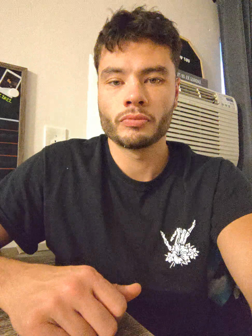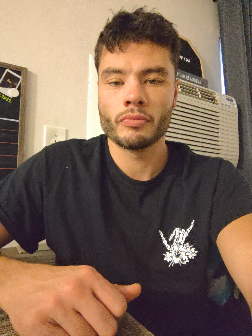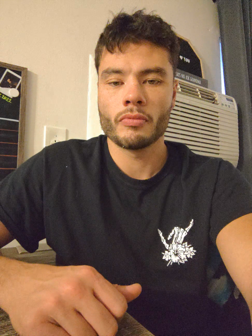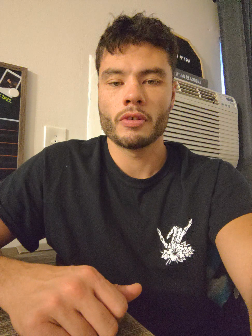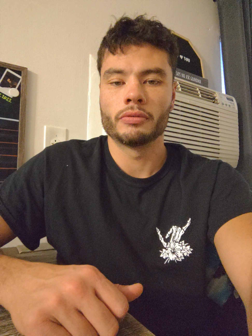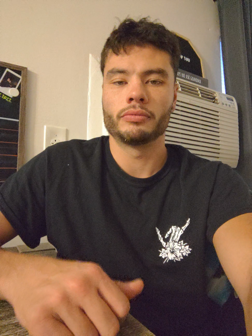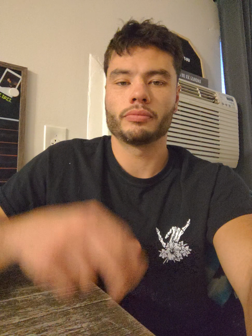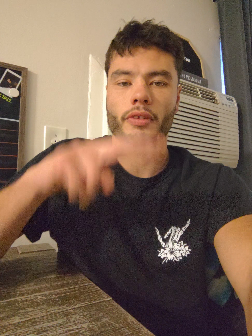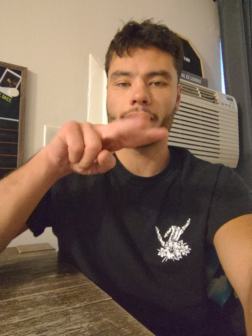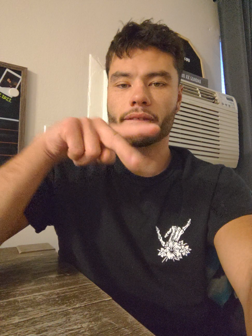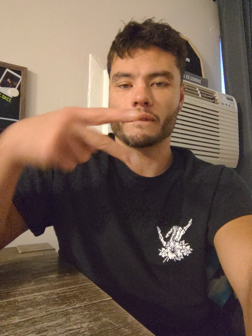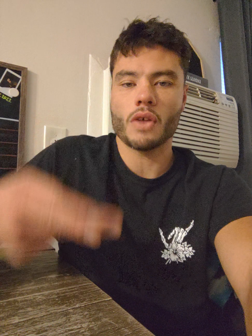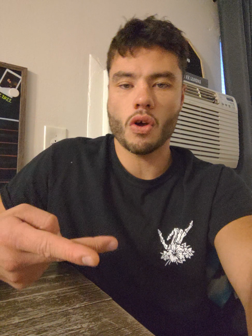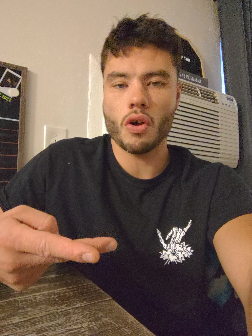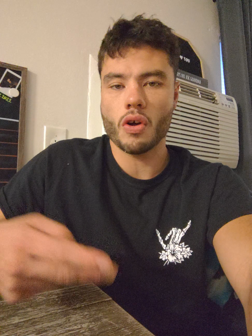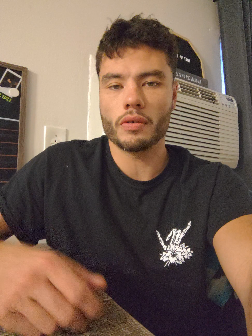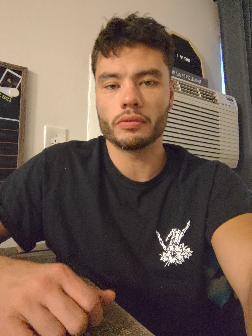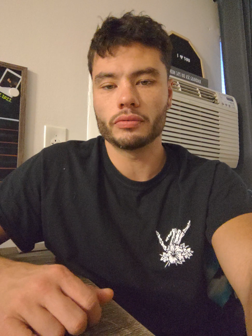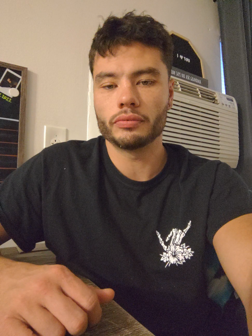fall